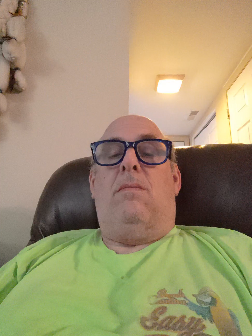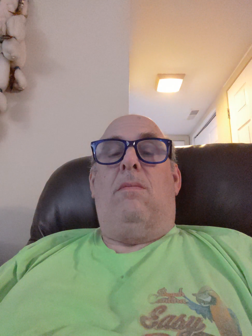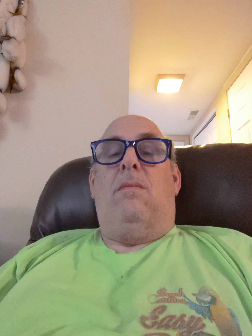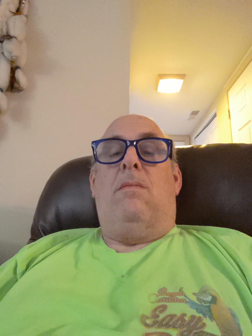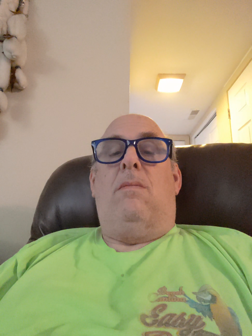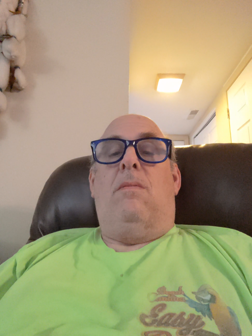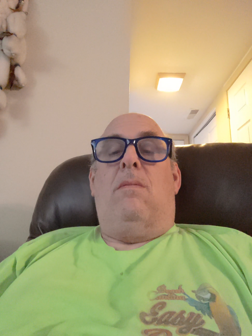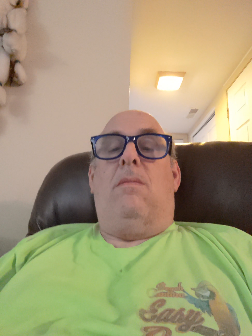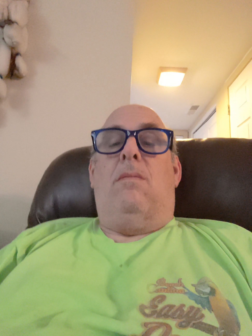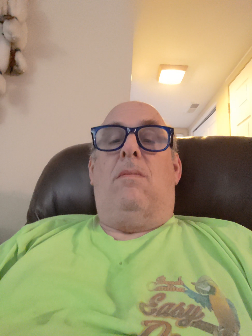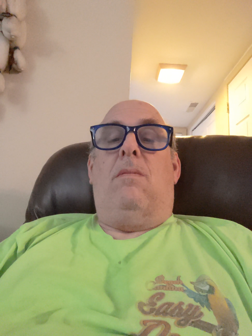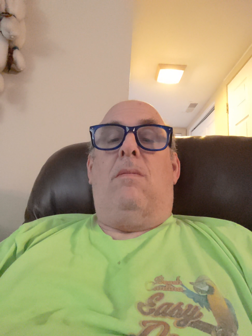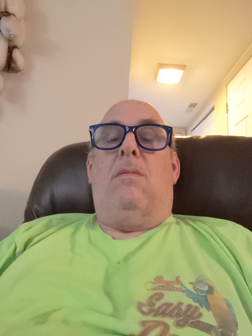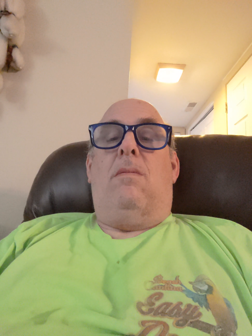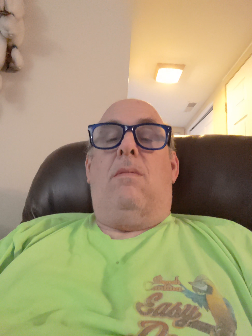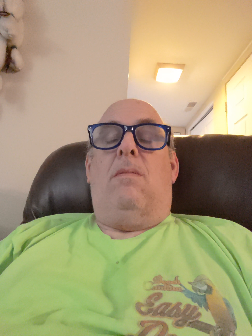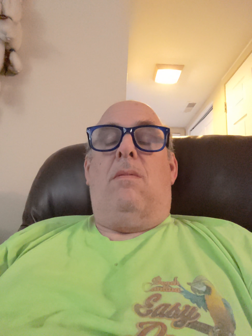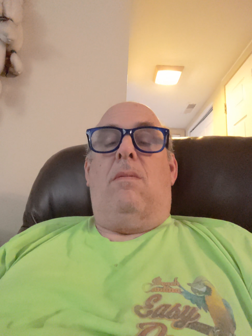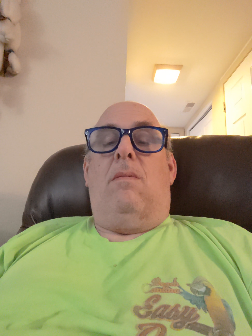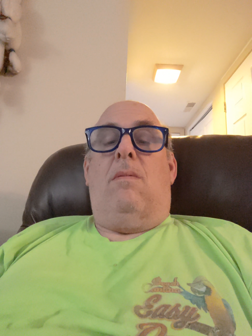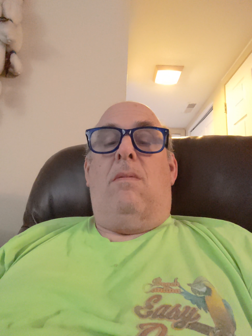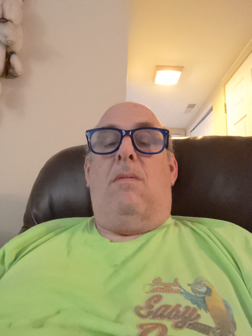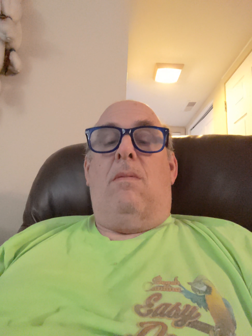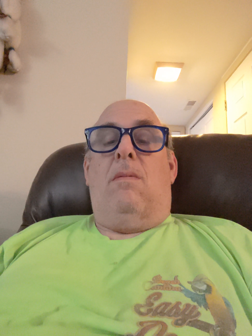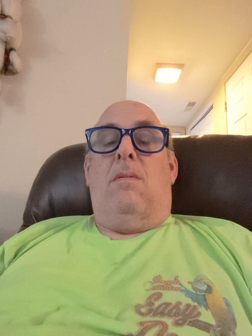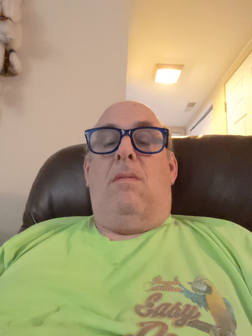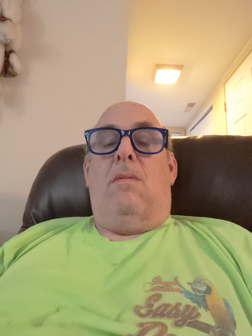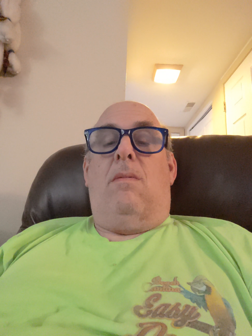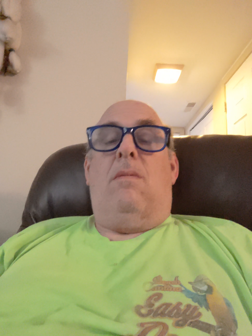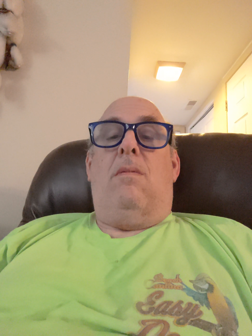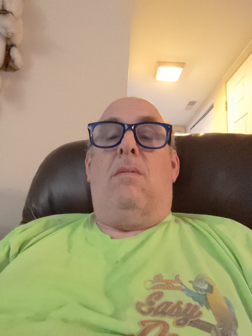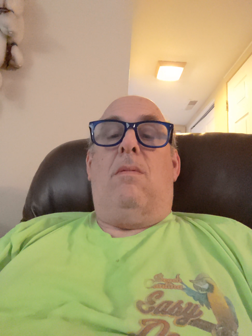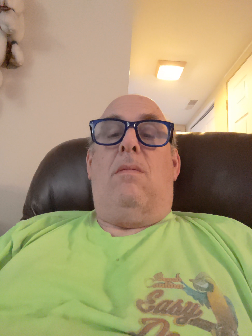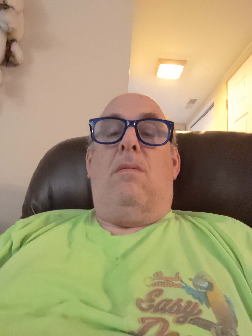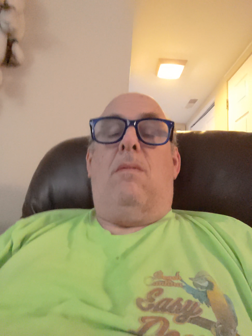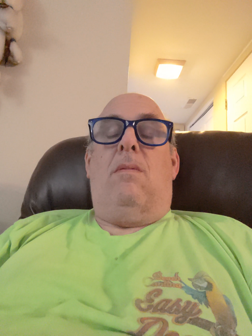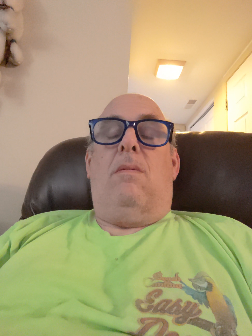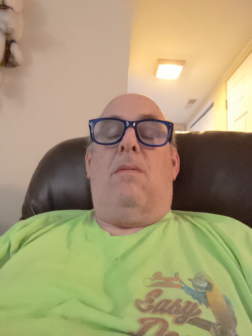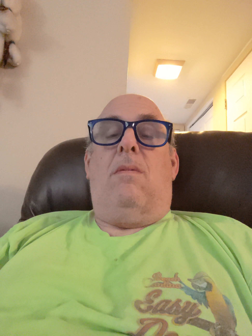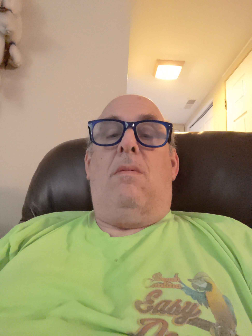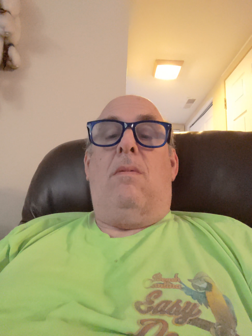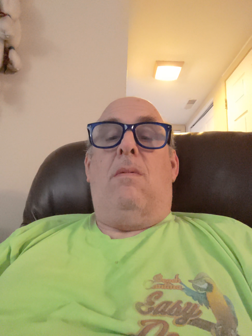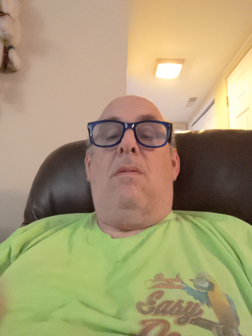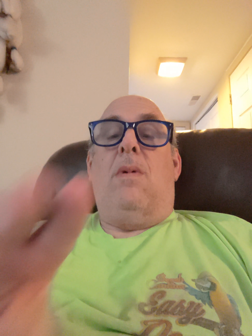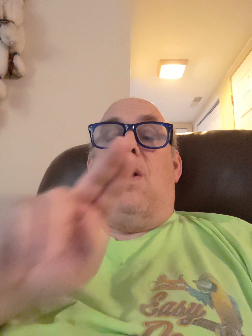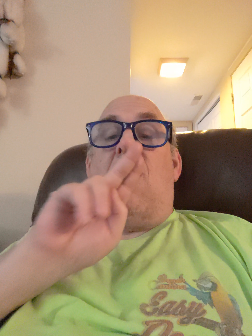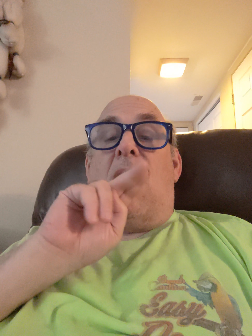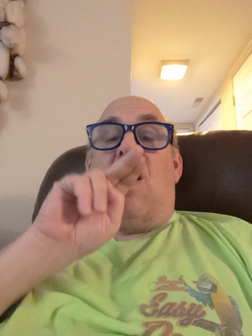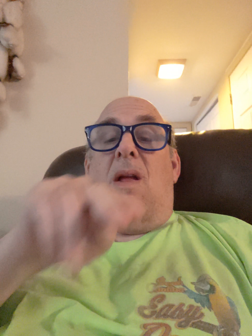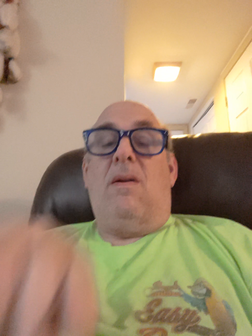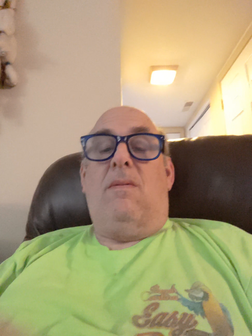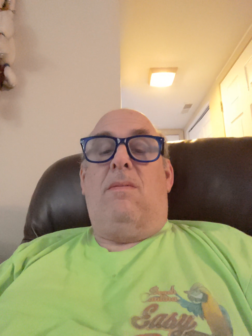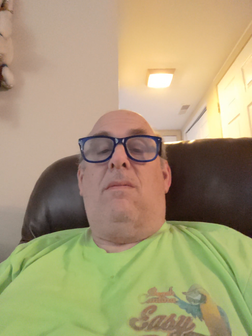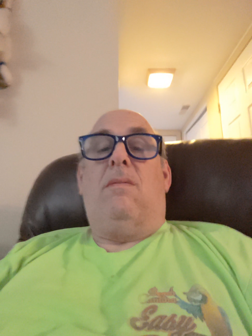tongue